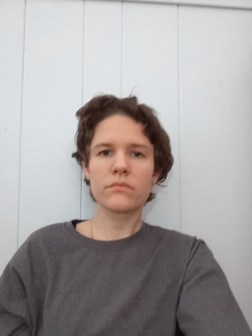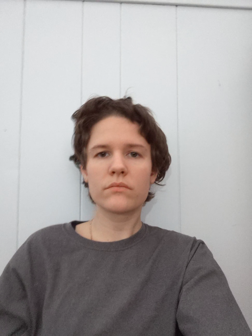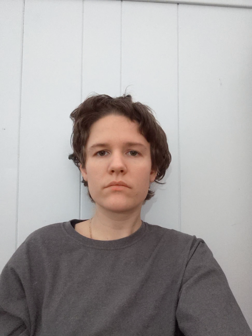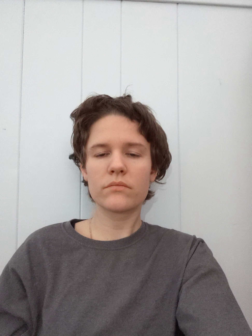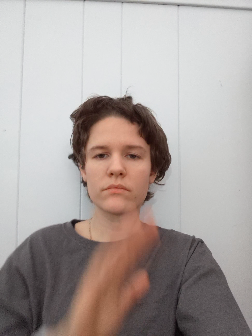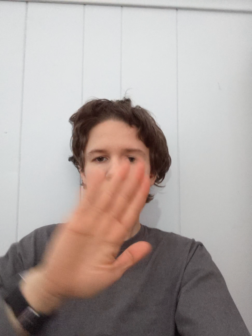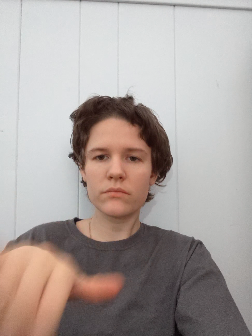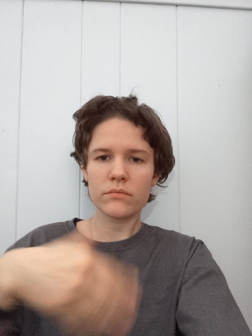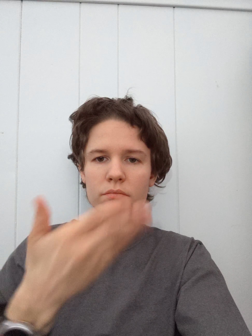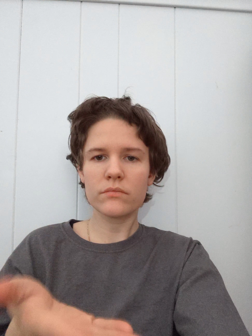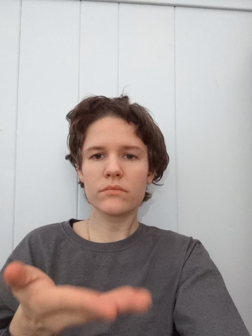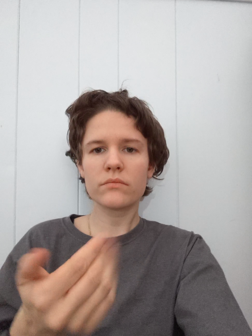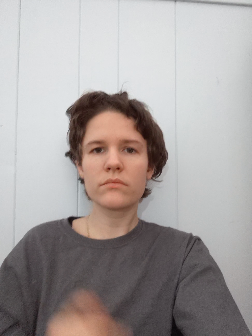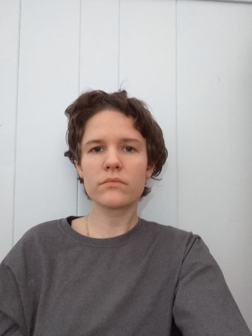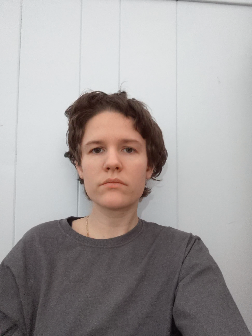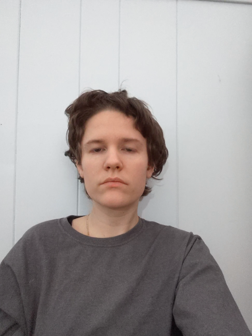all